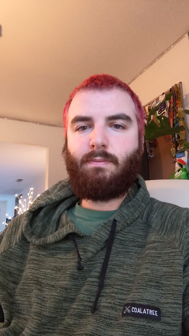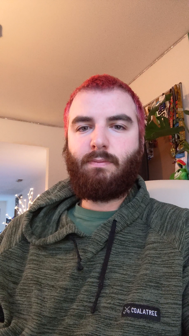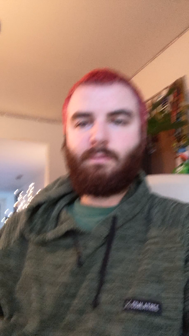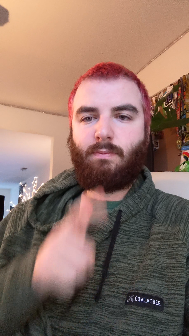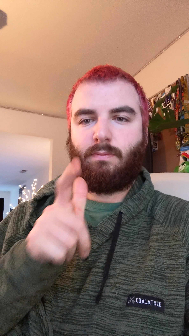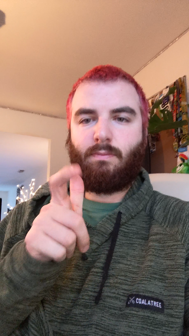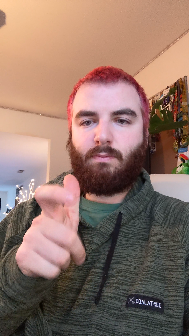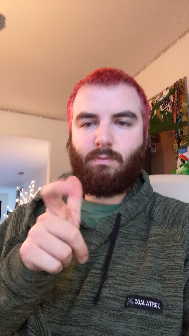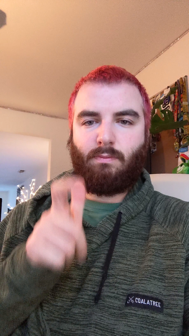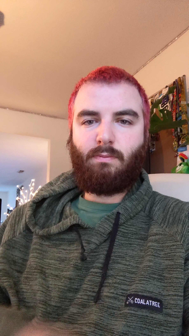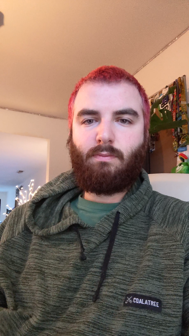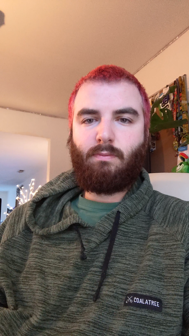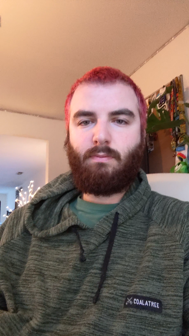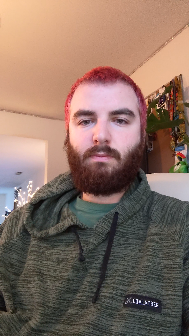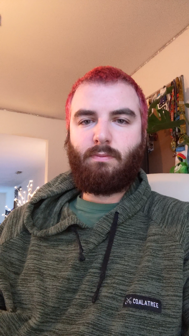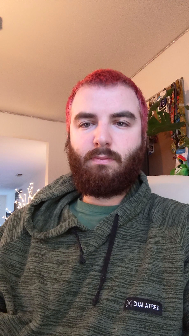run